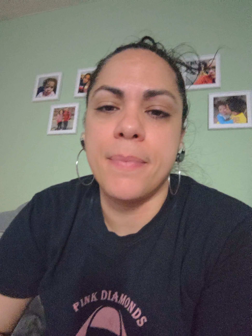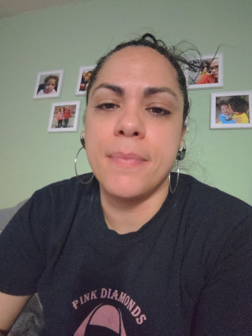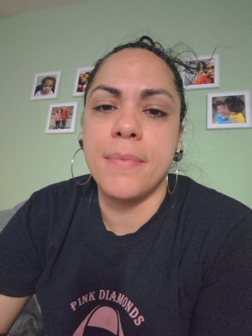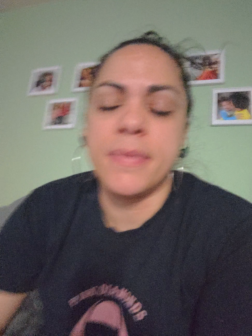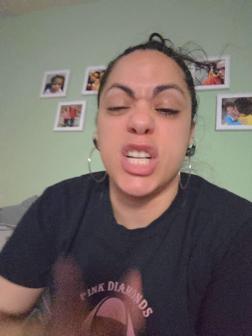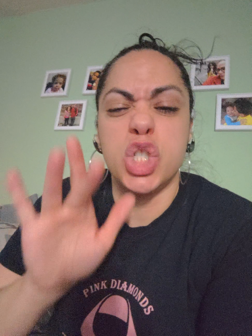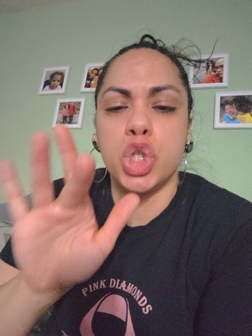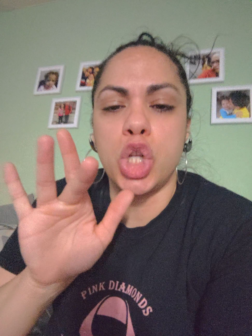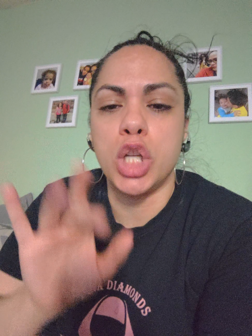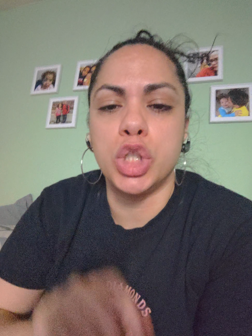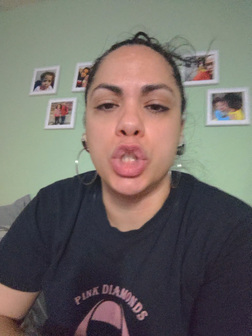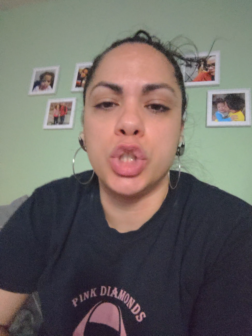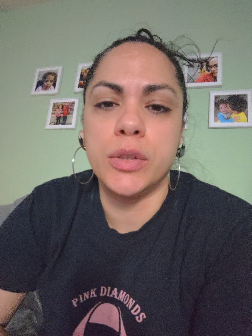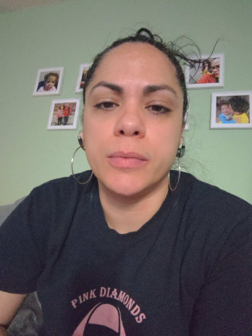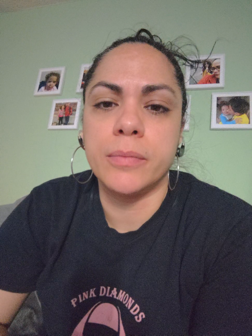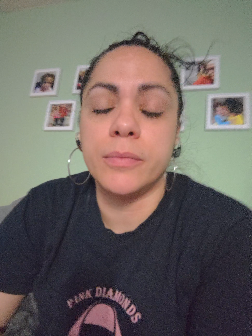touch